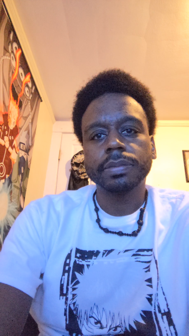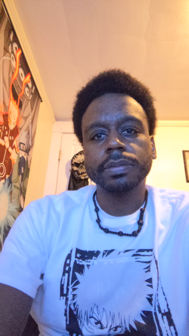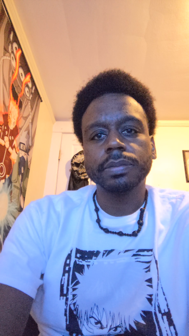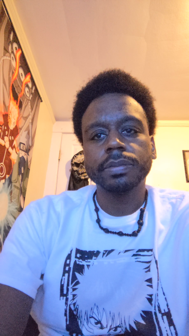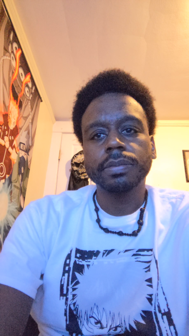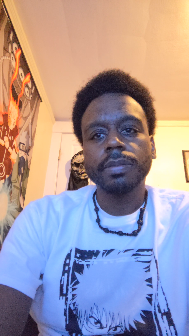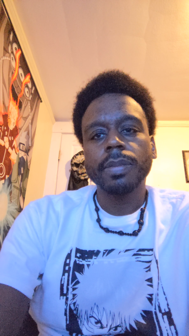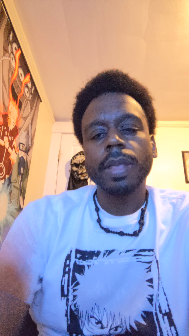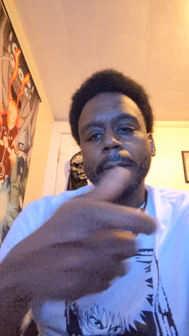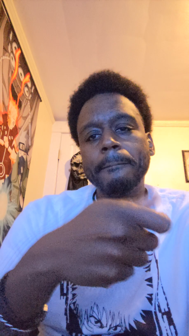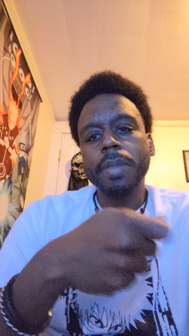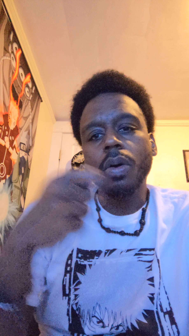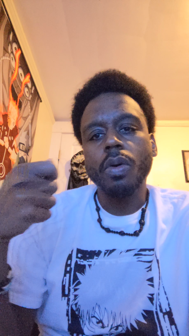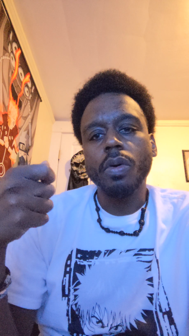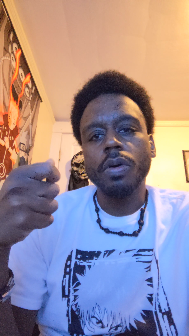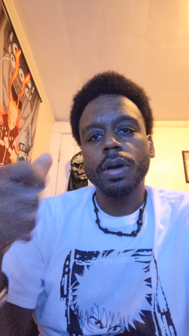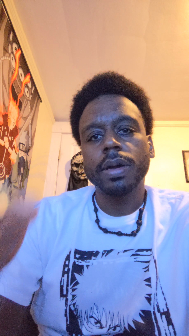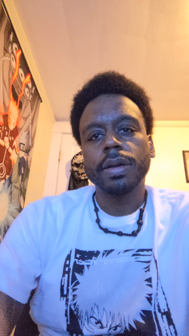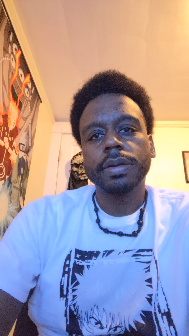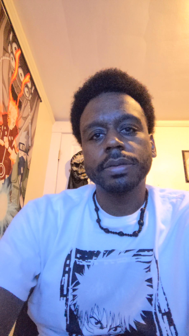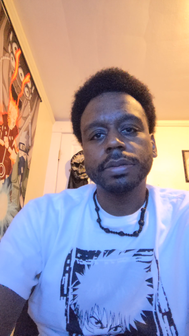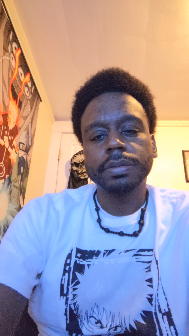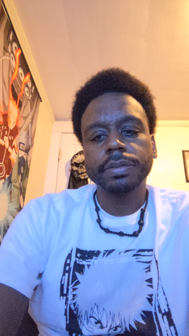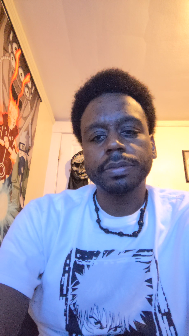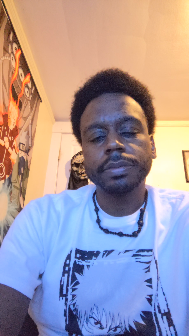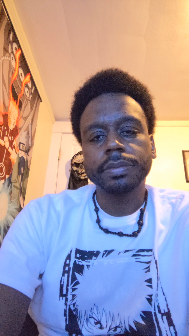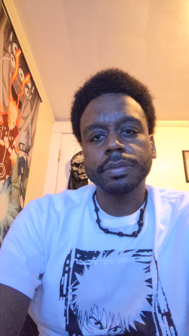pull